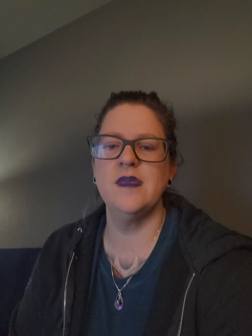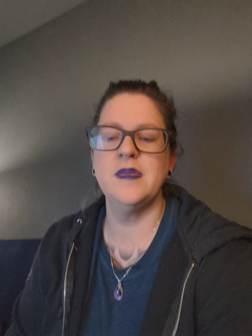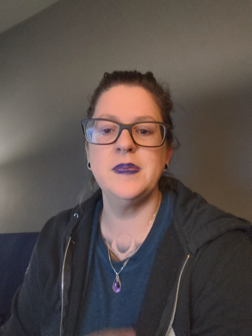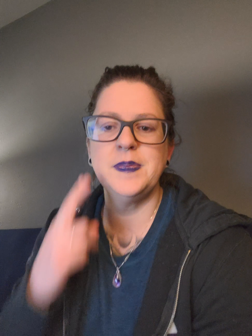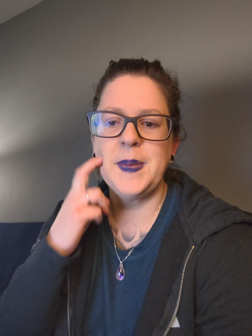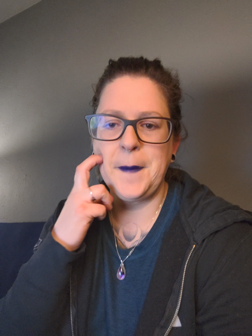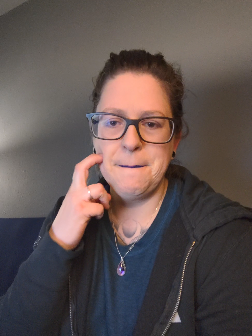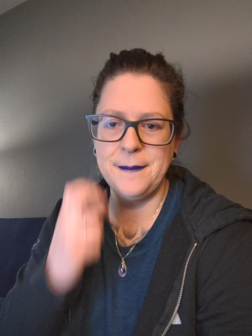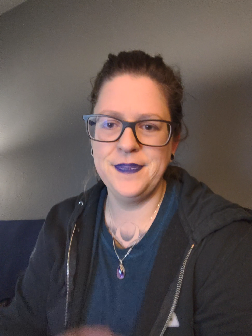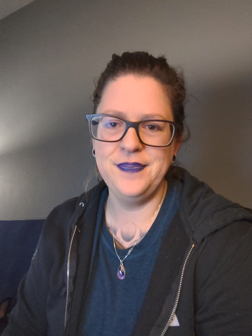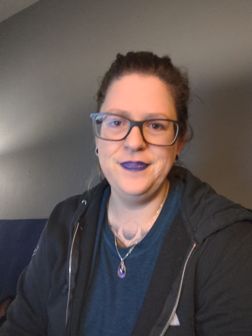gum